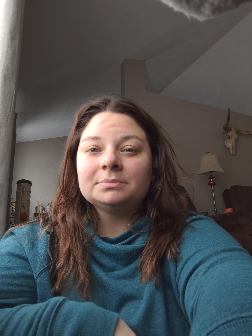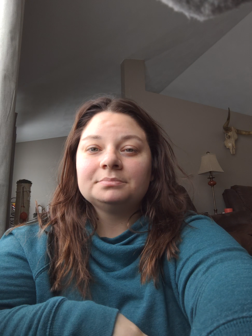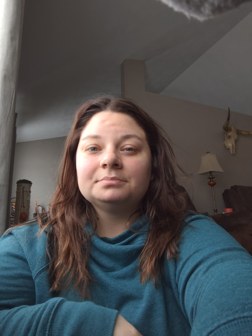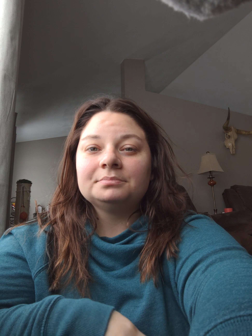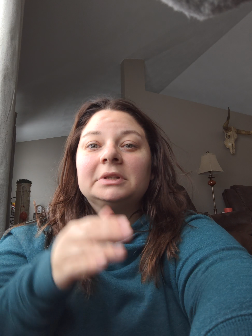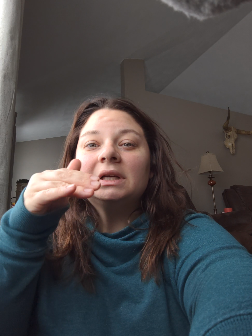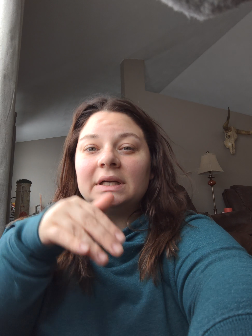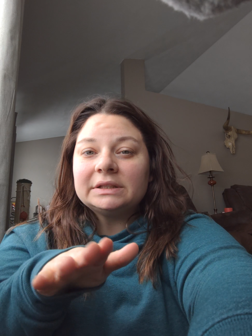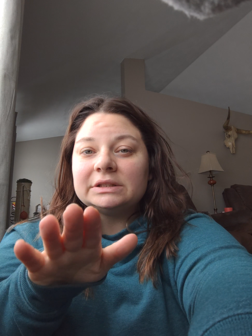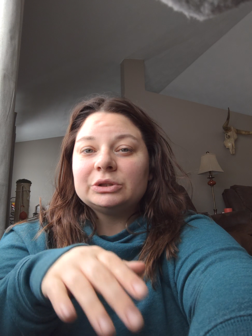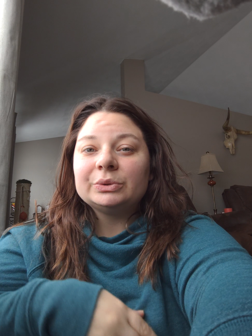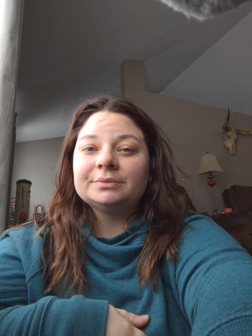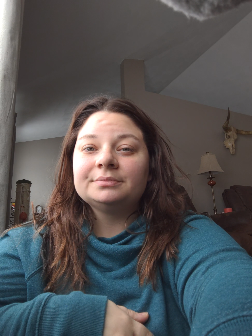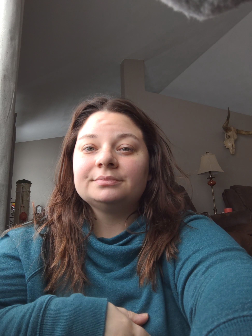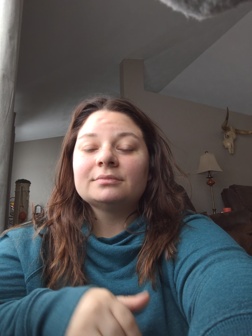into